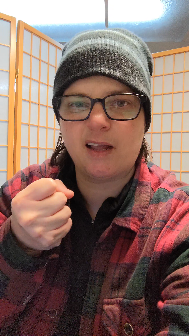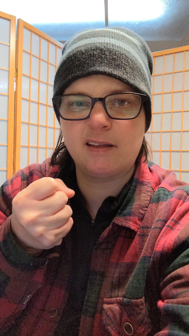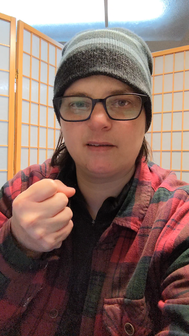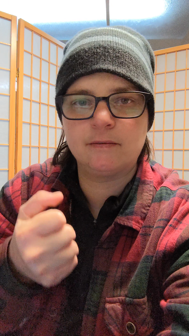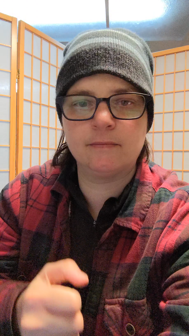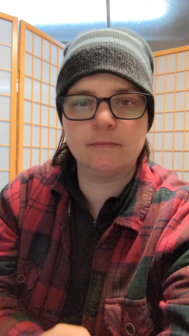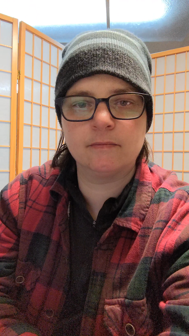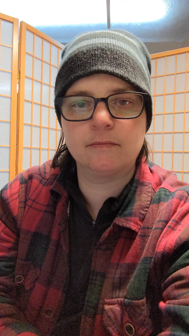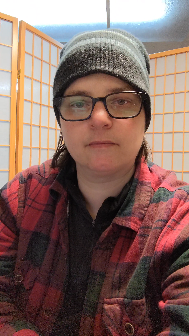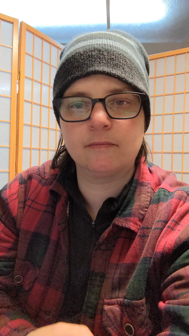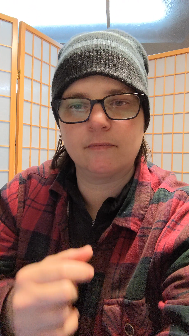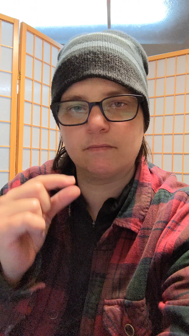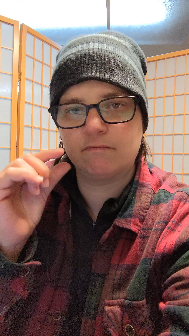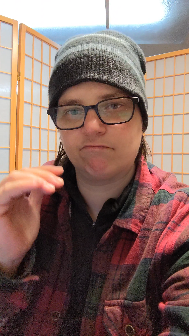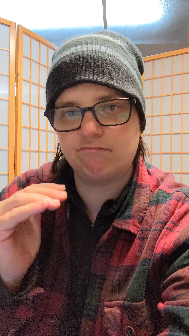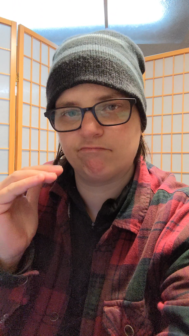little